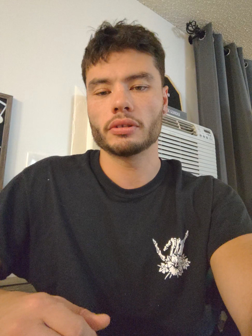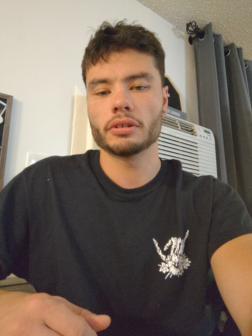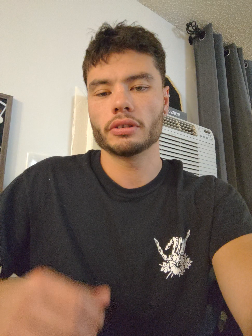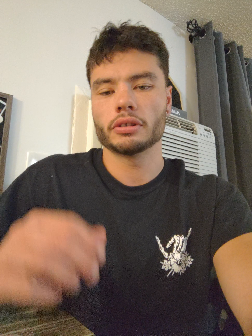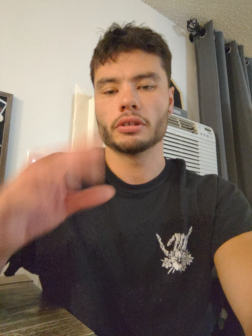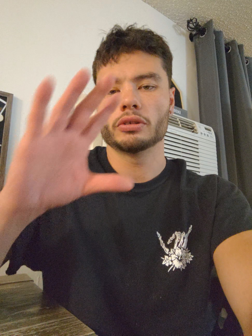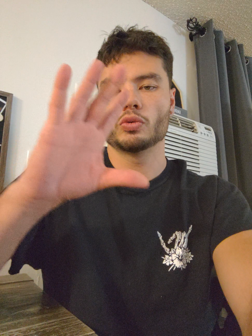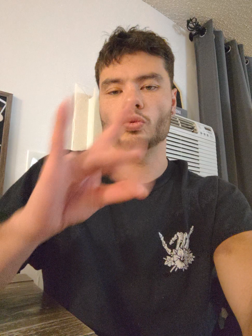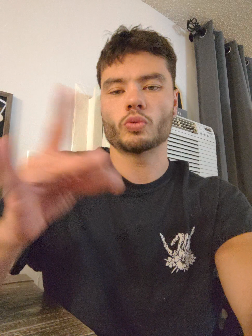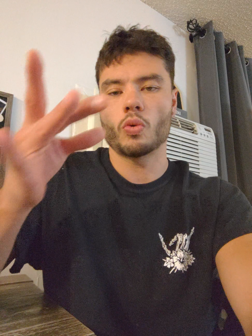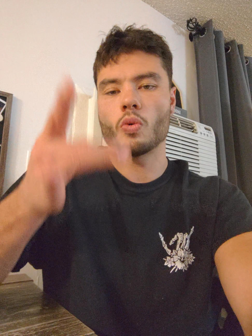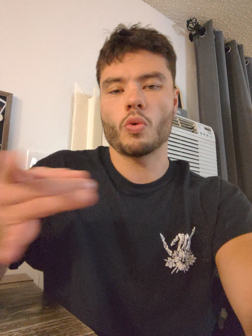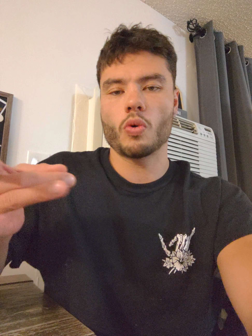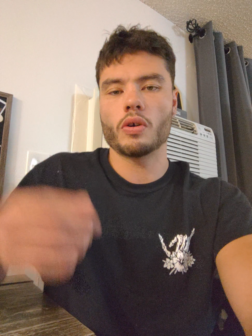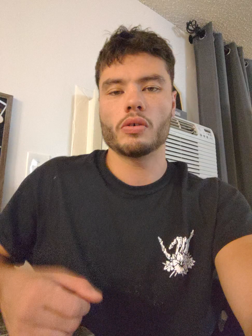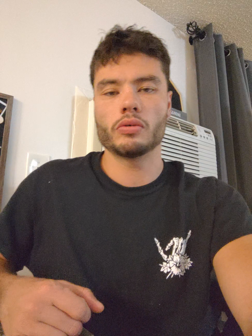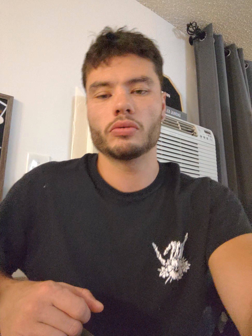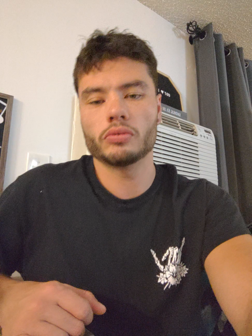story